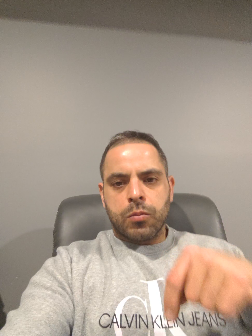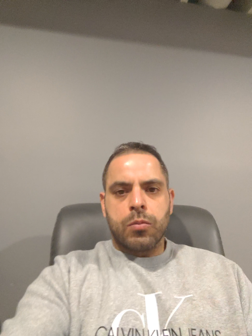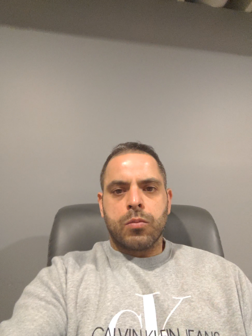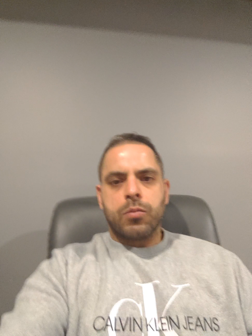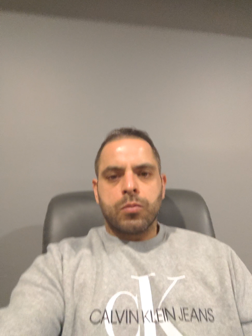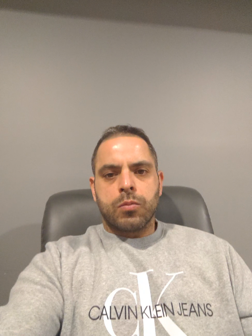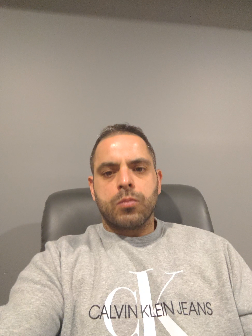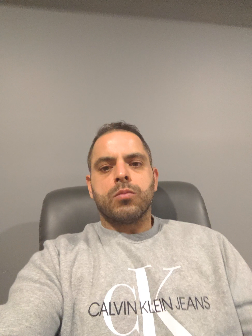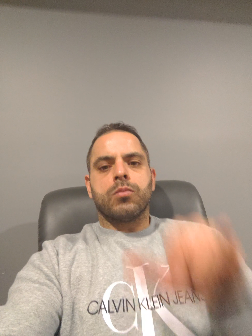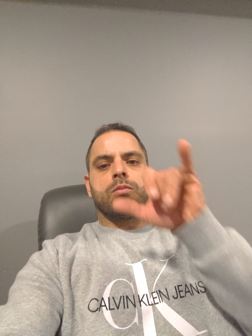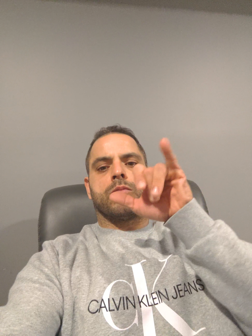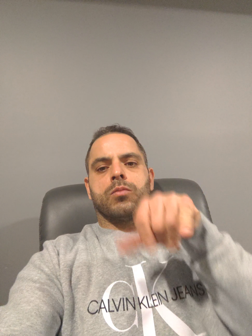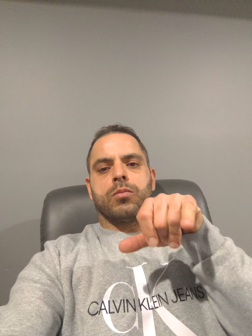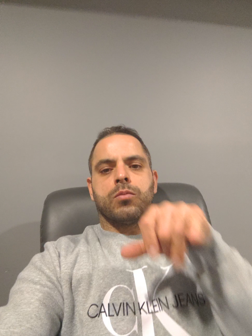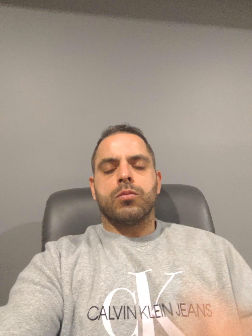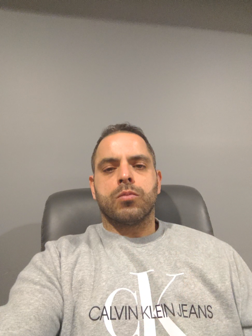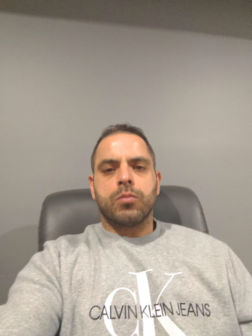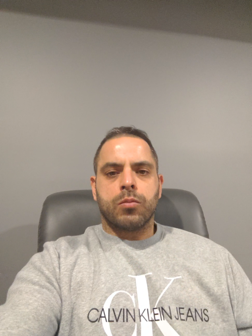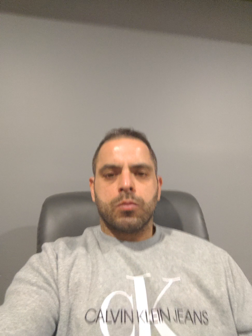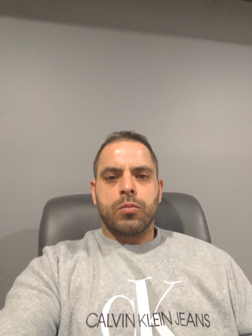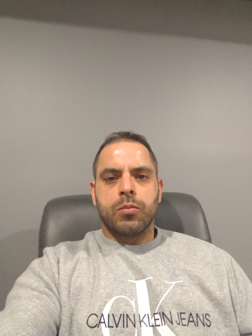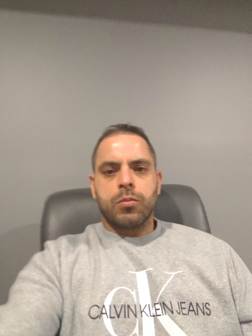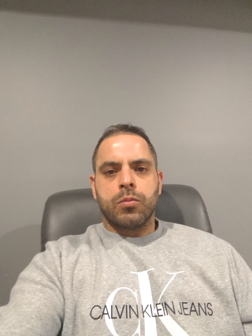that